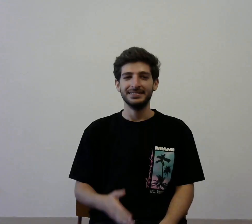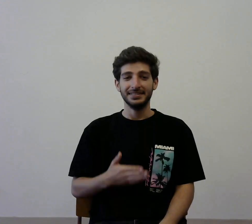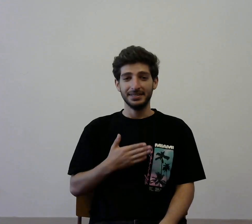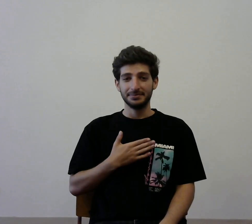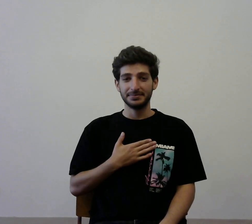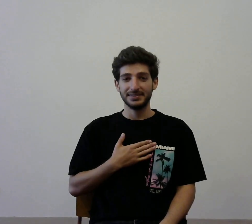mən